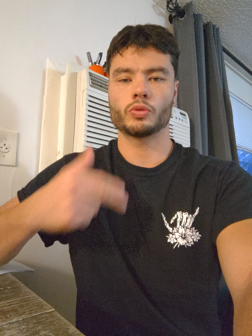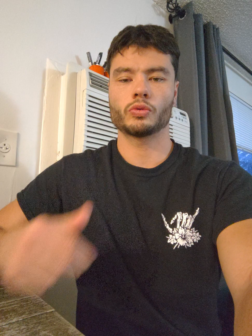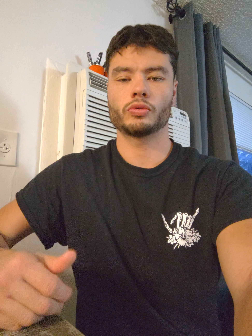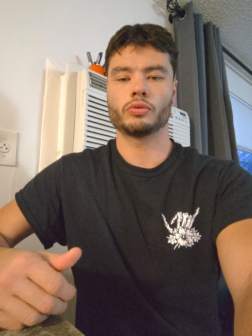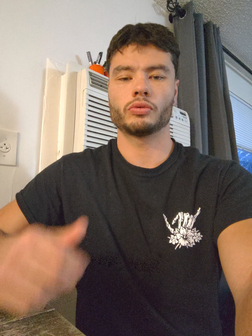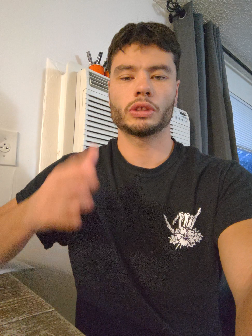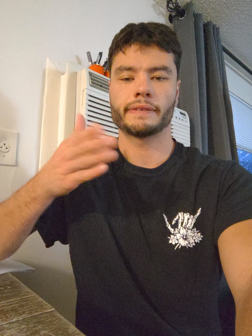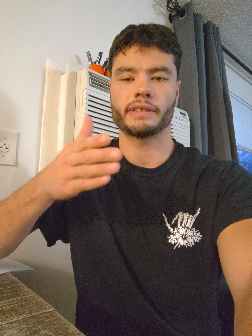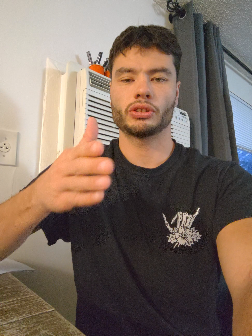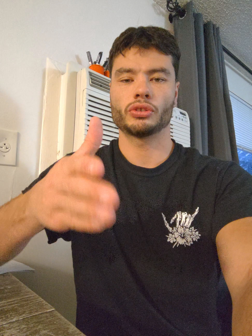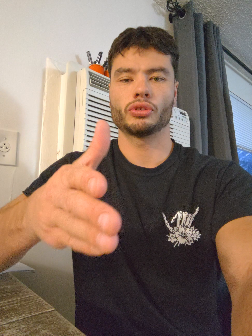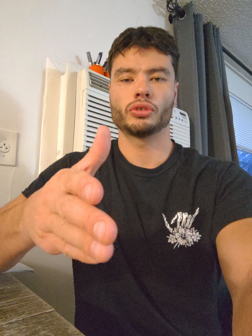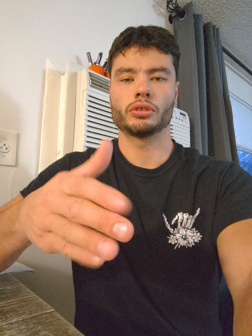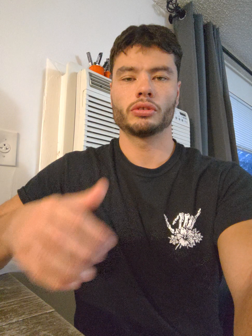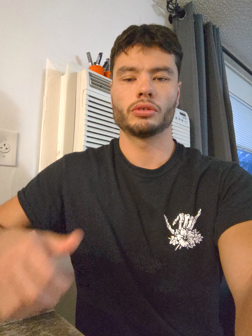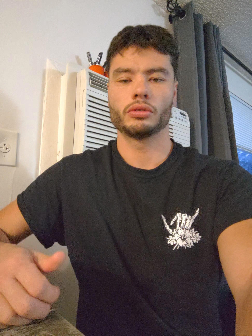fish